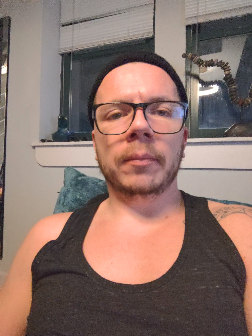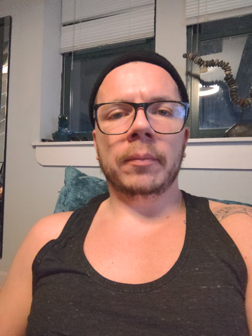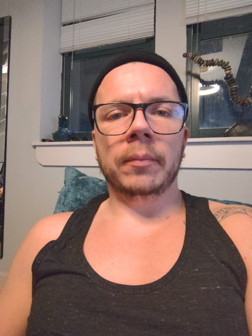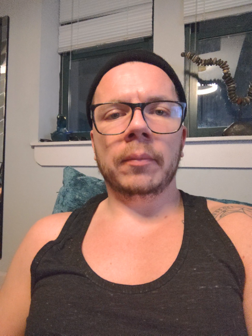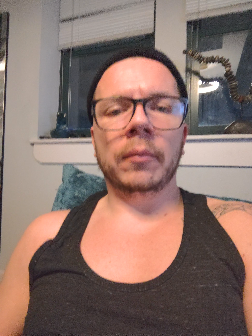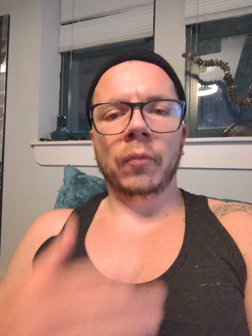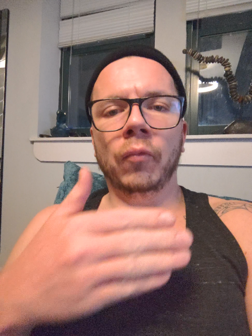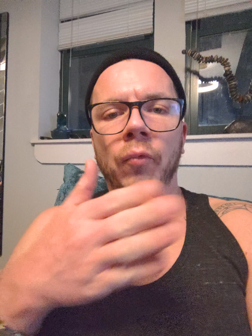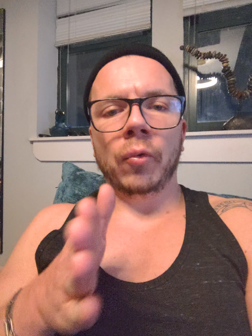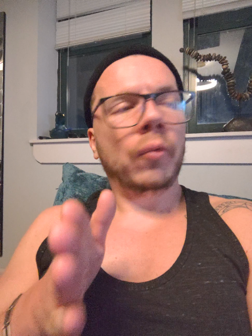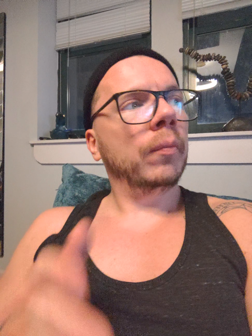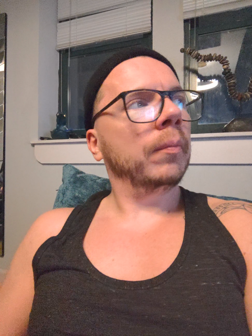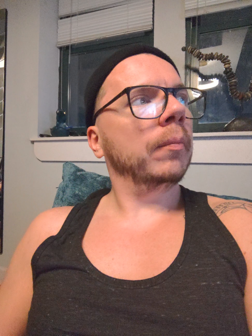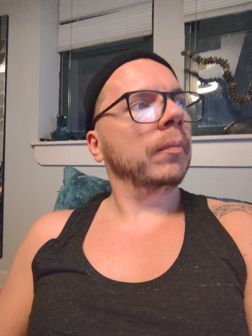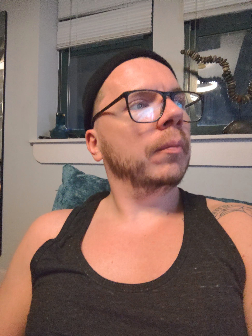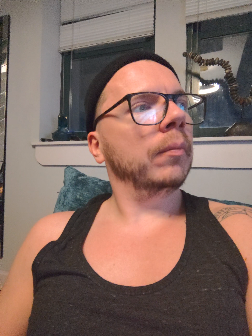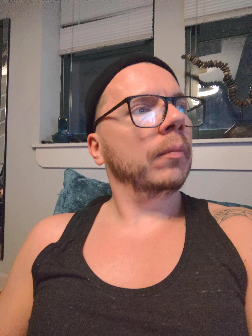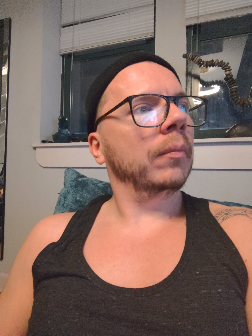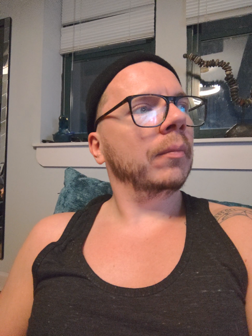room